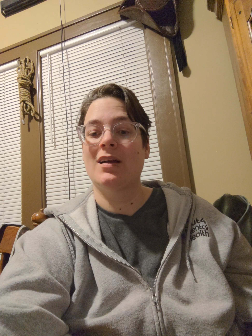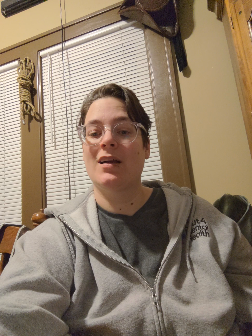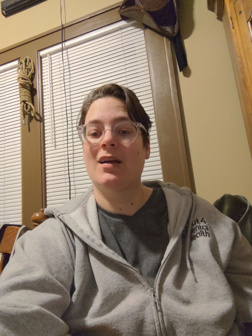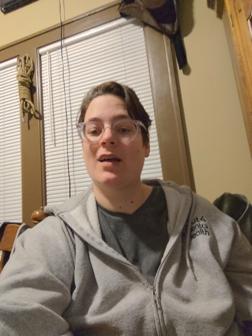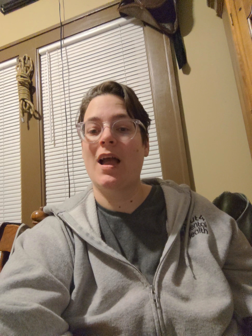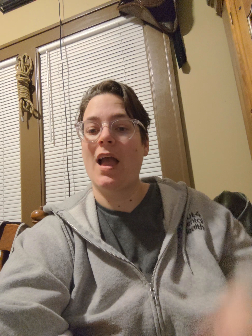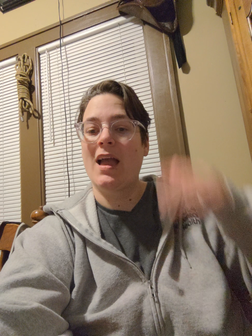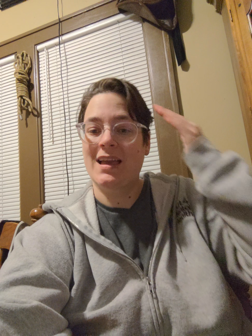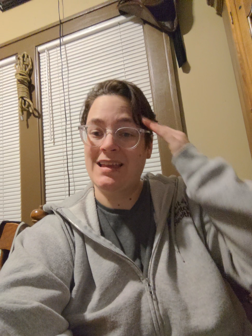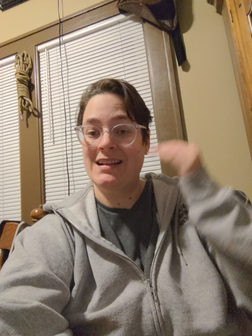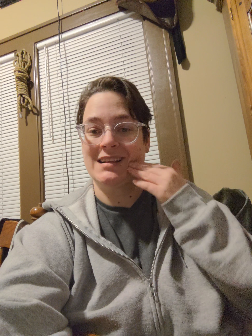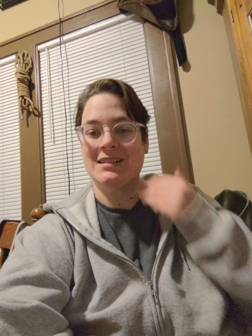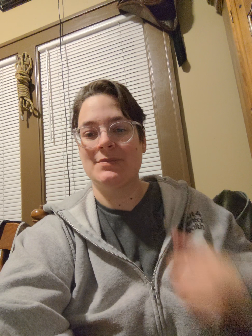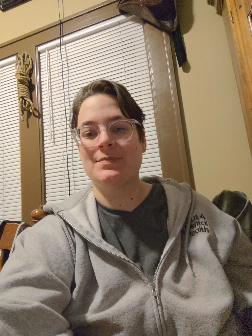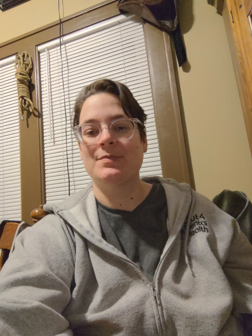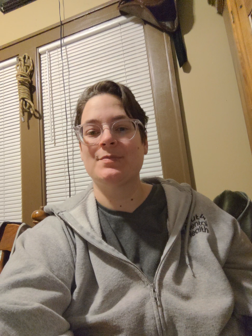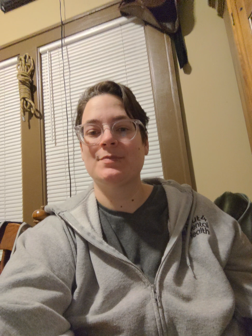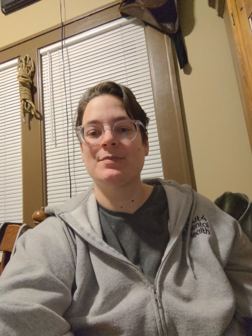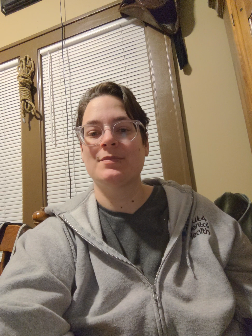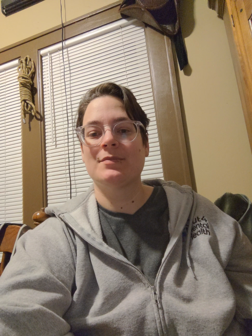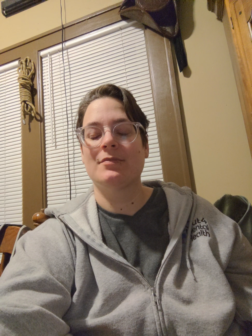head